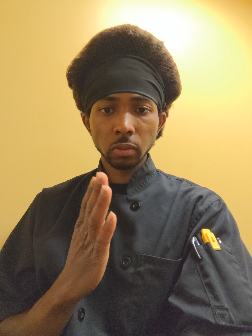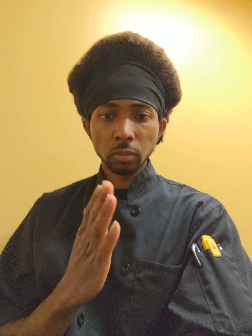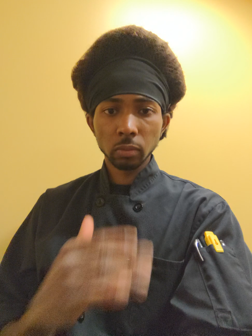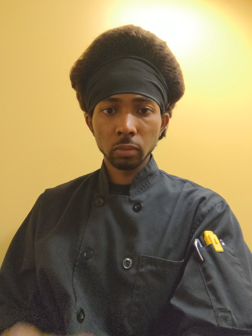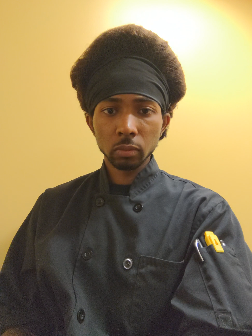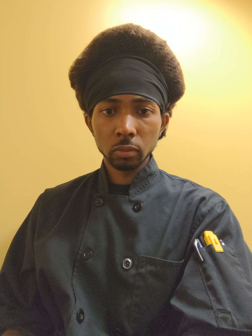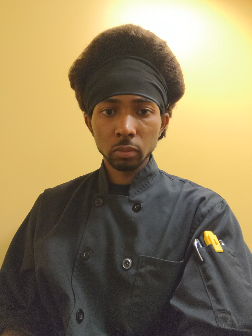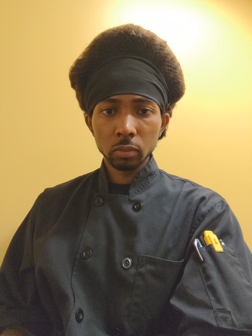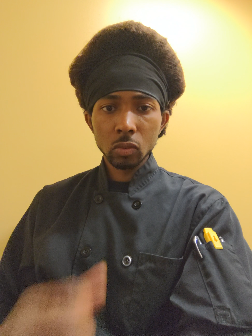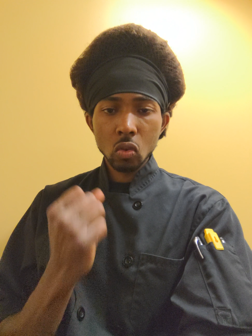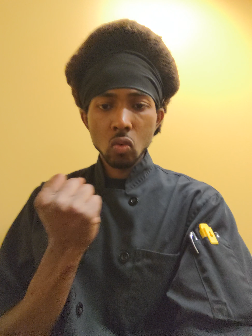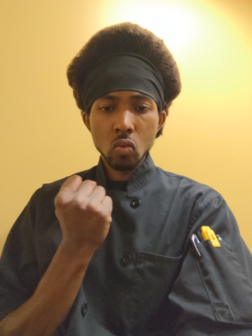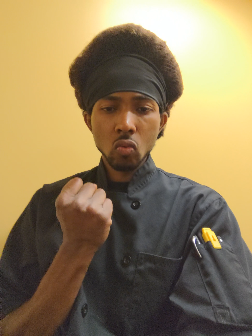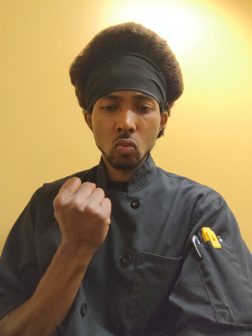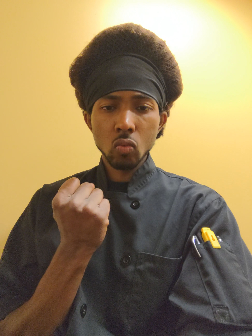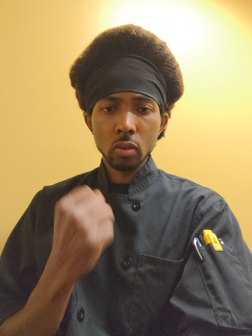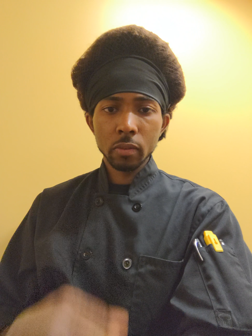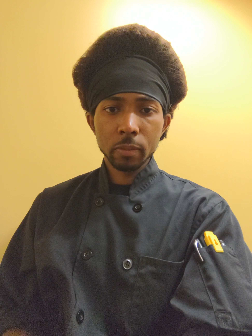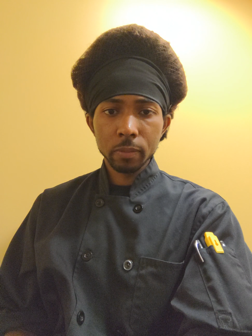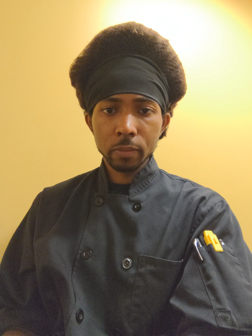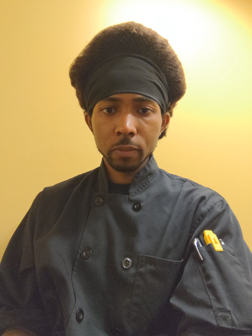hold